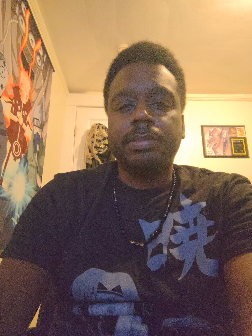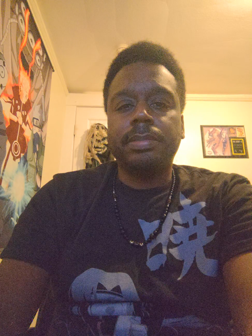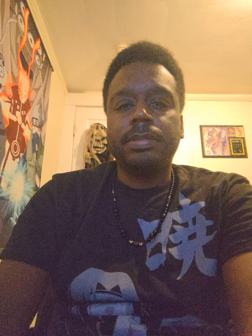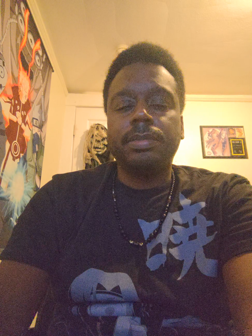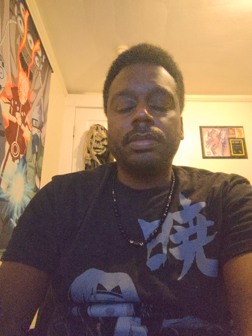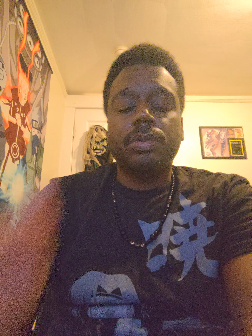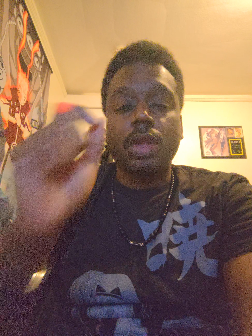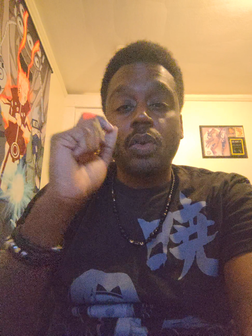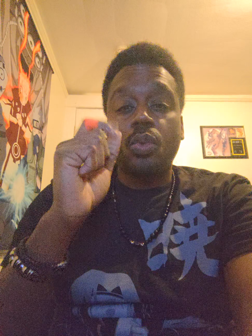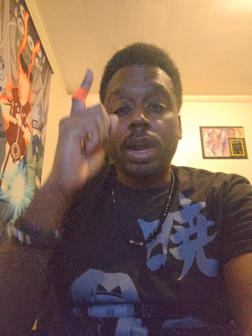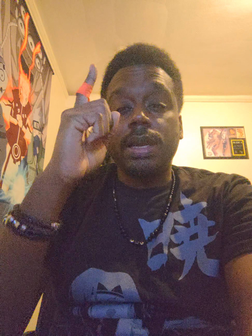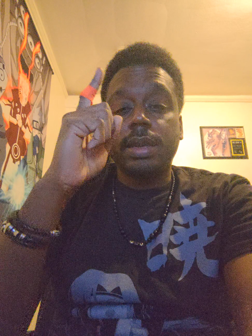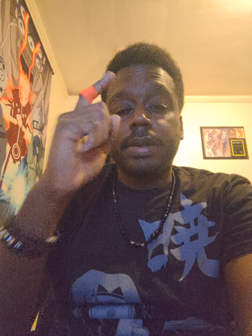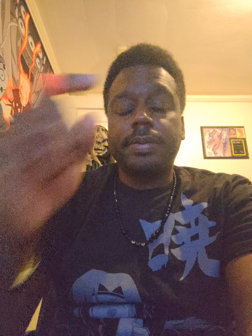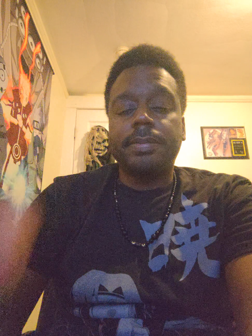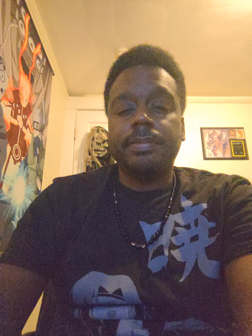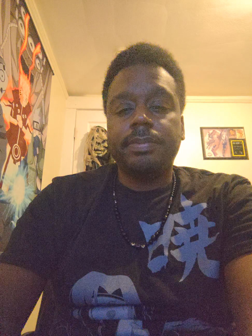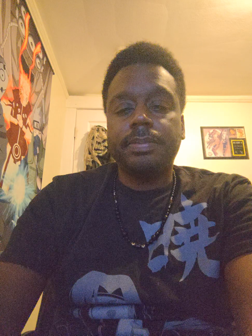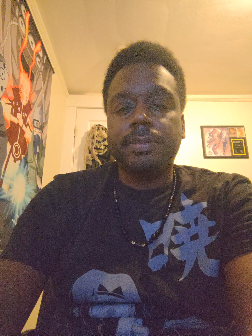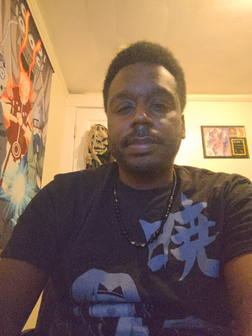wake